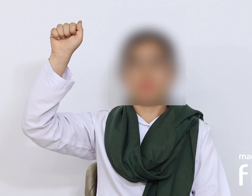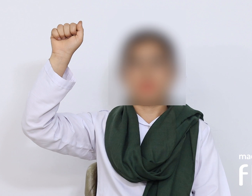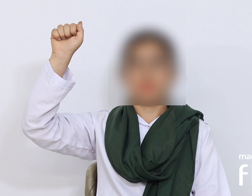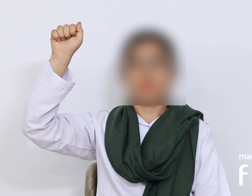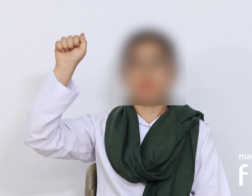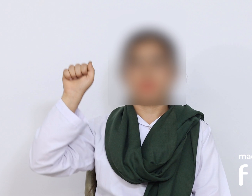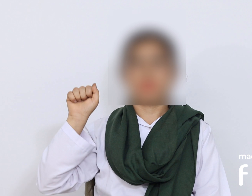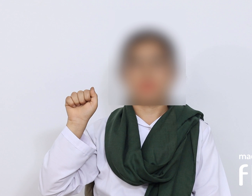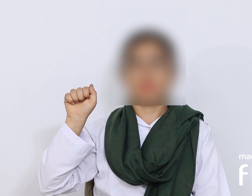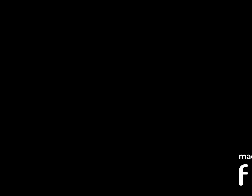آ